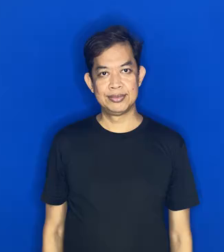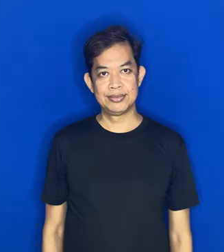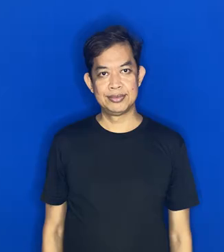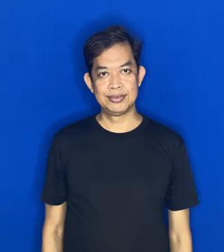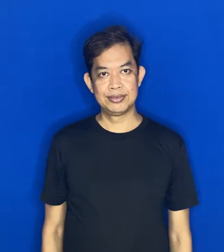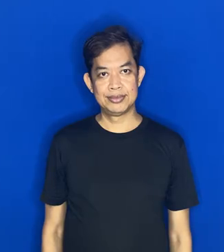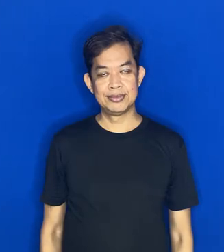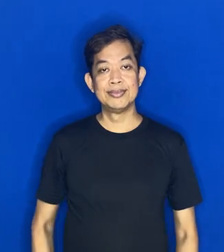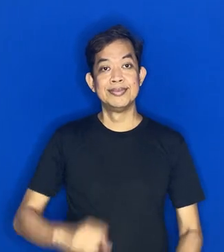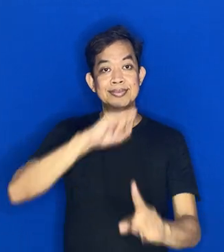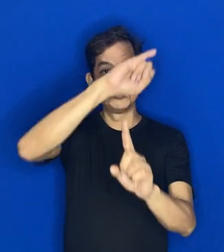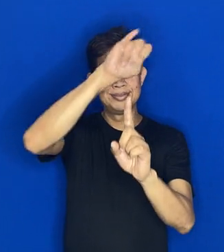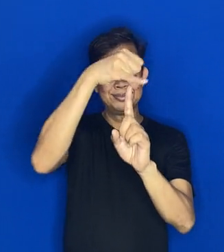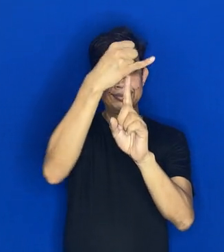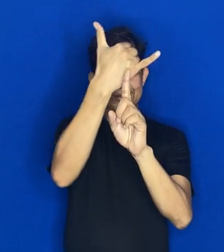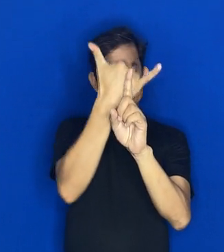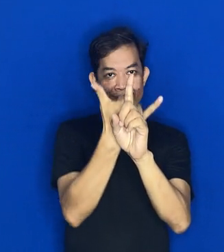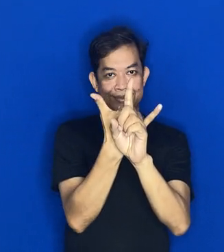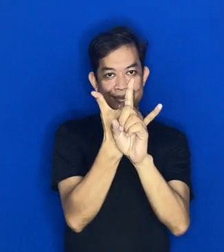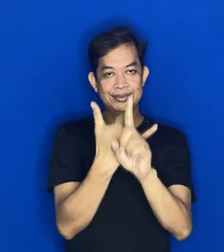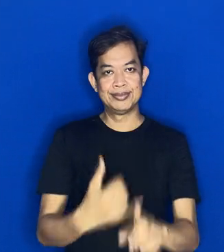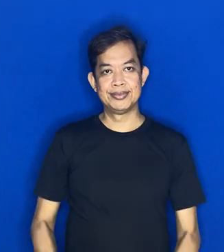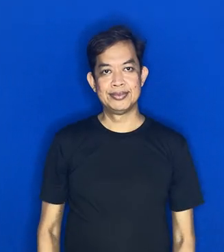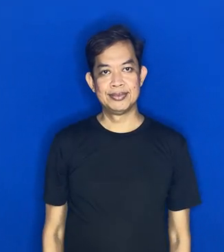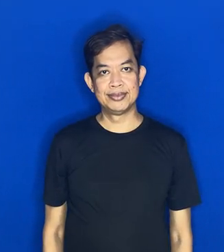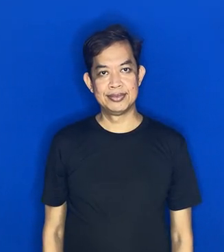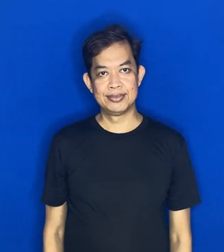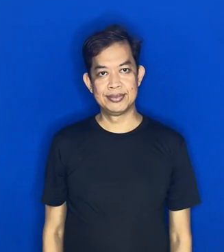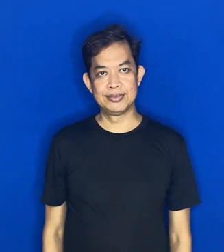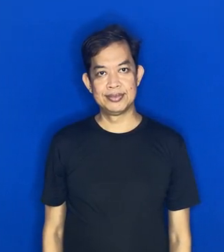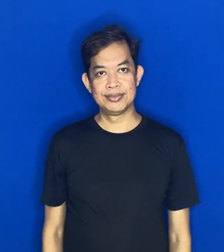july